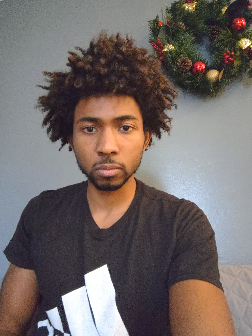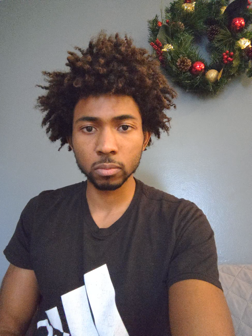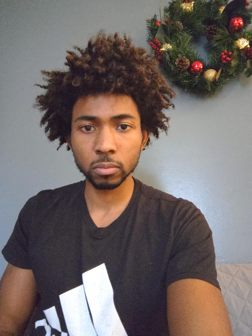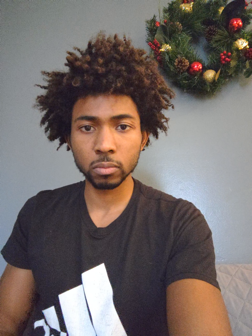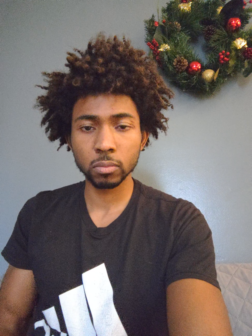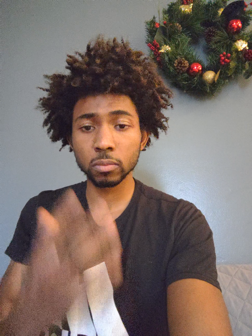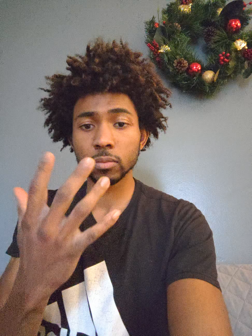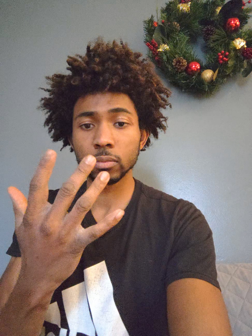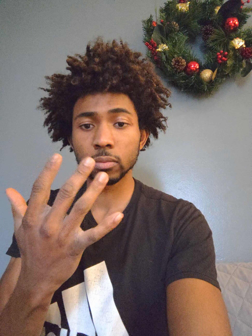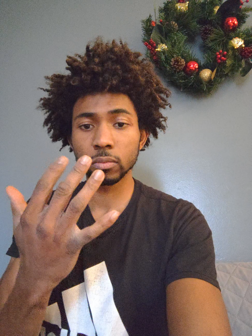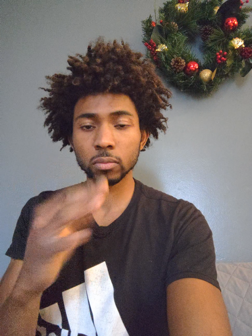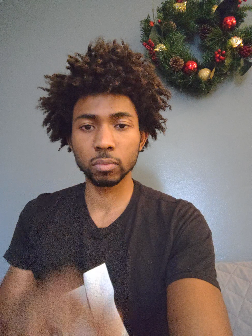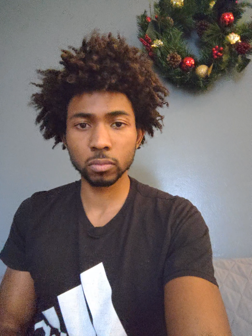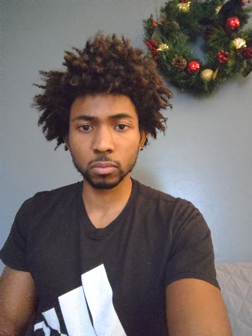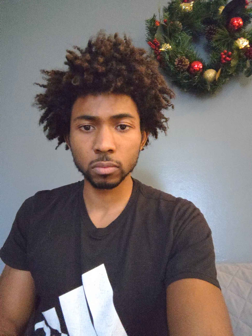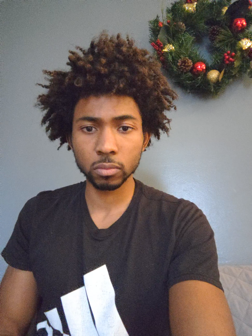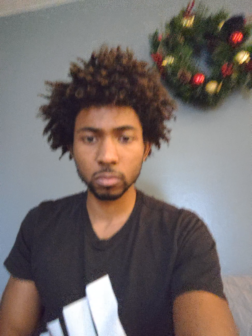finger